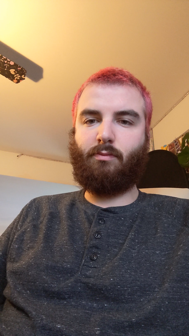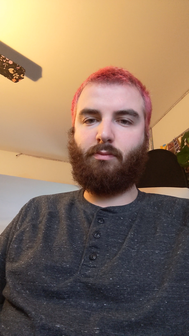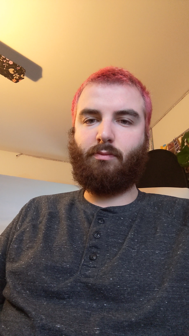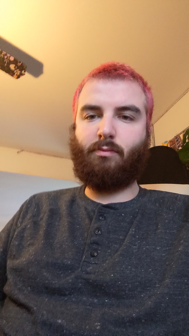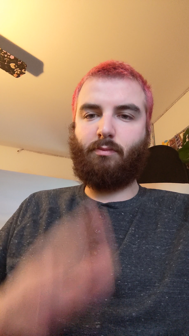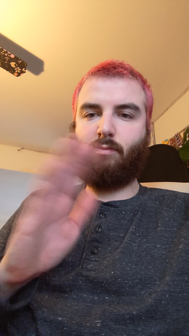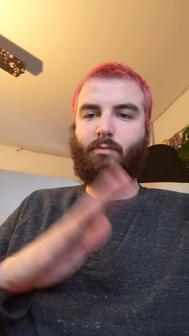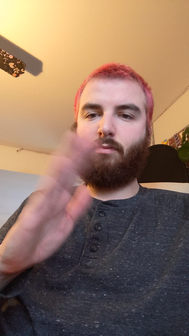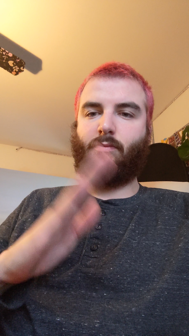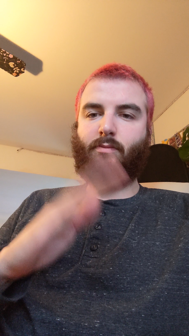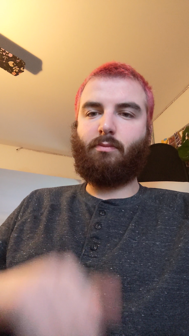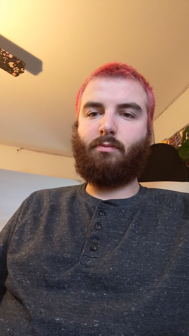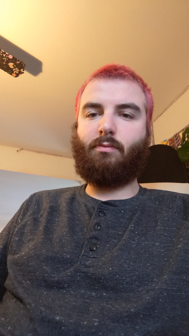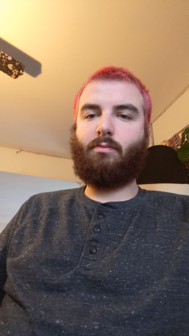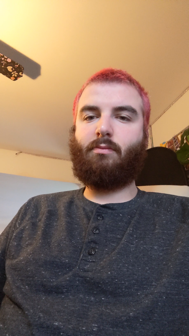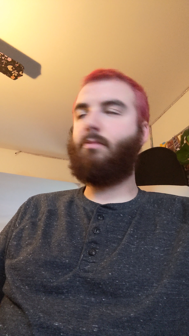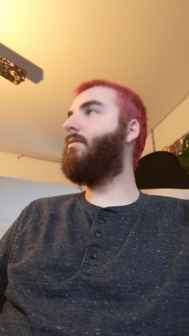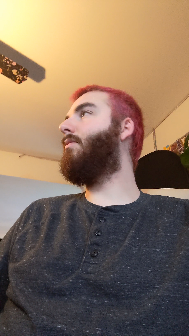clap